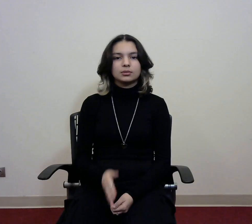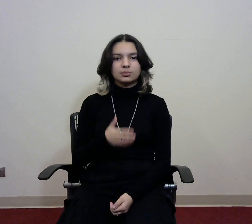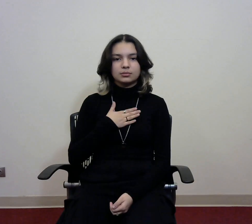mən